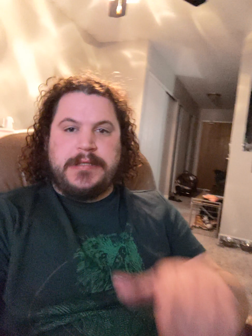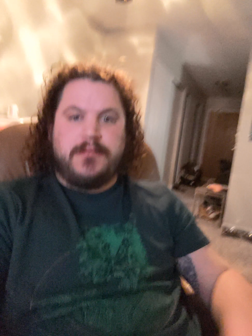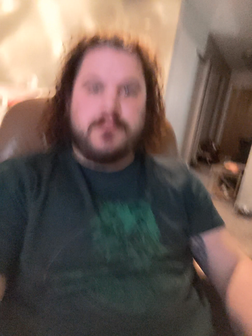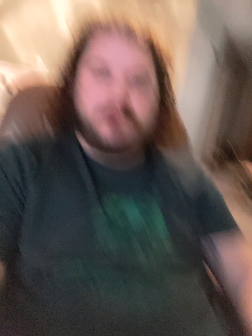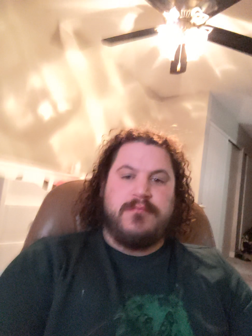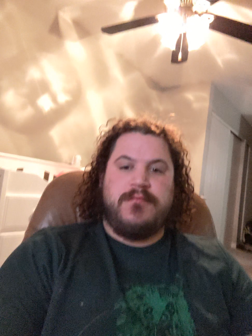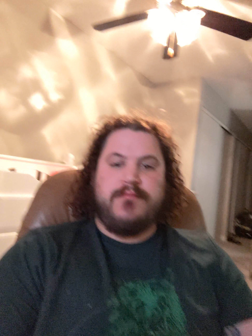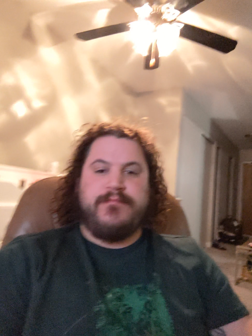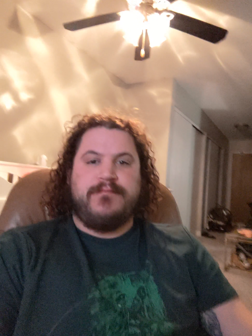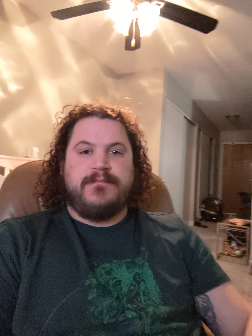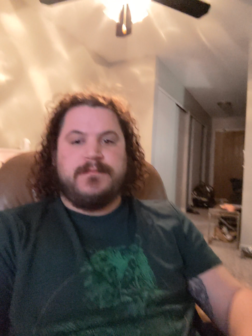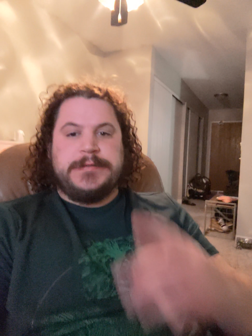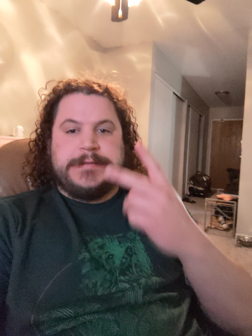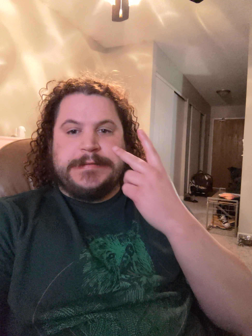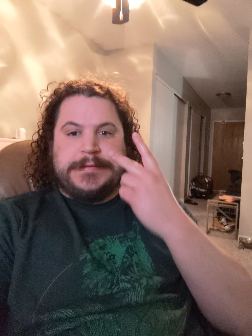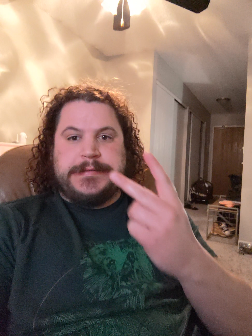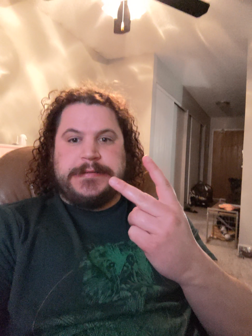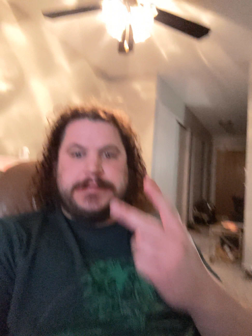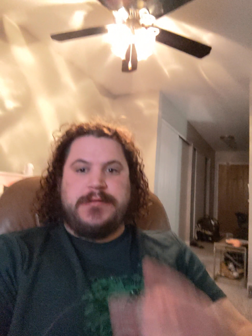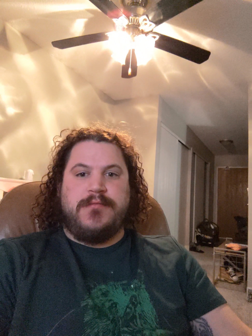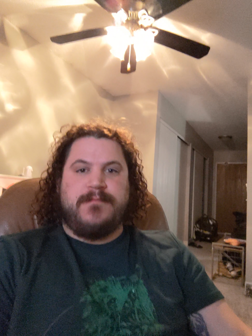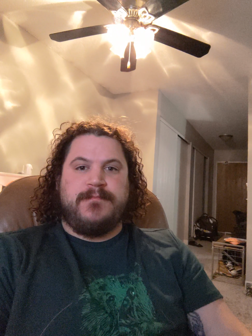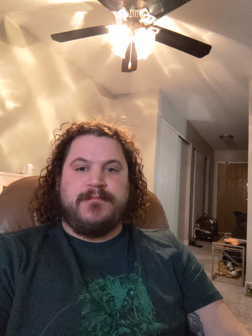see